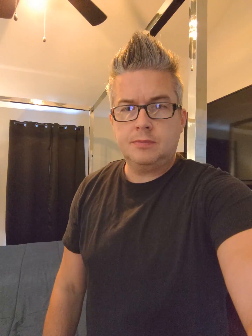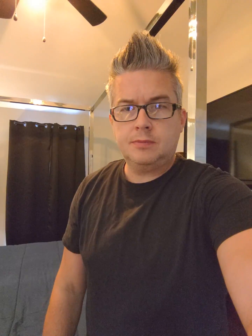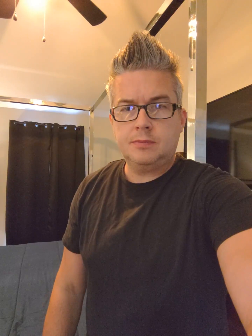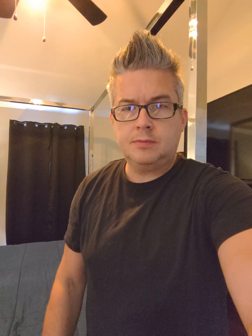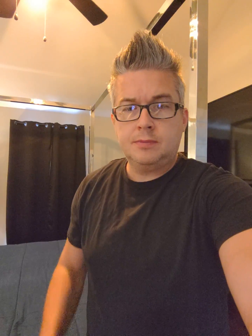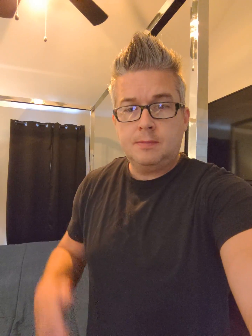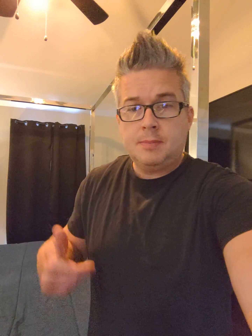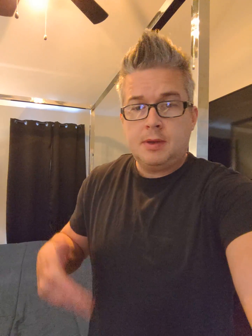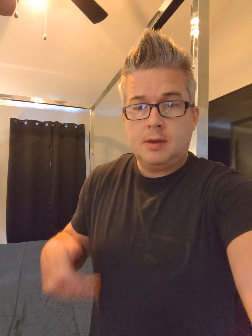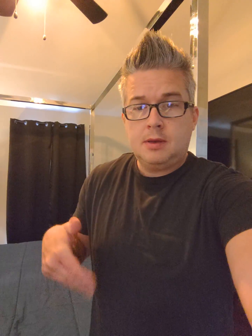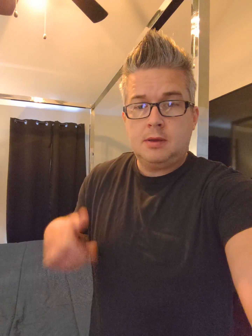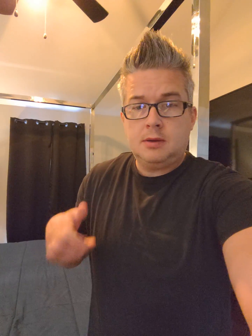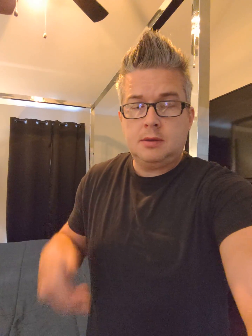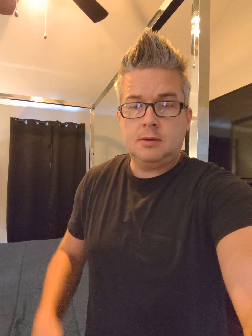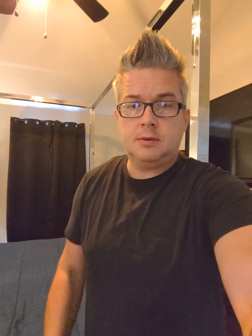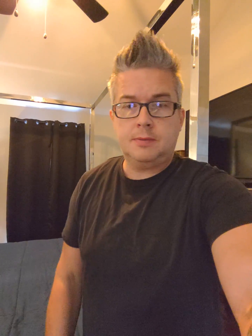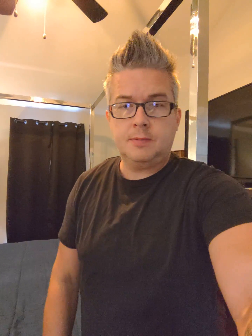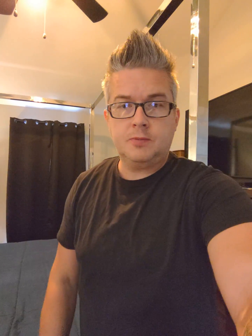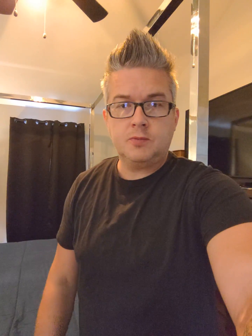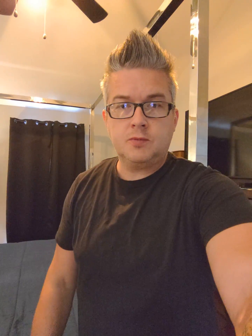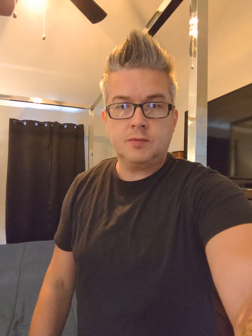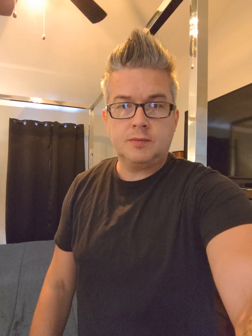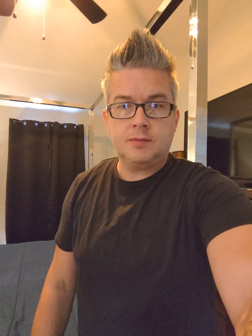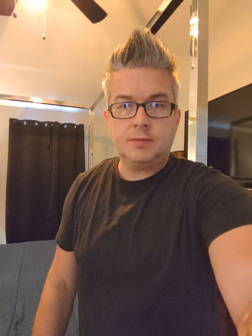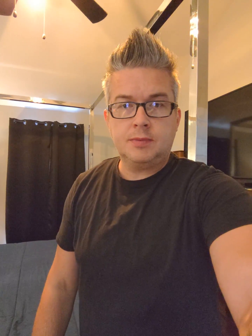pants